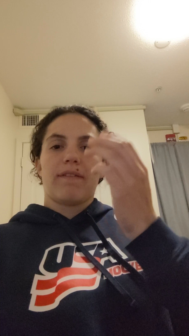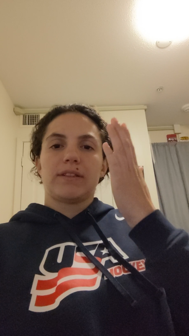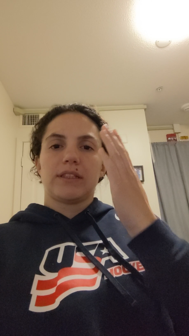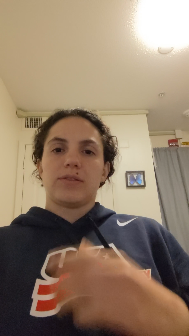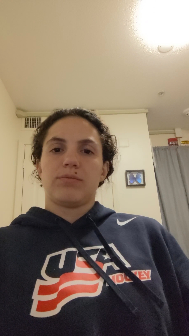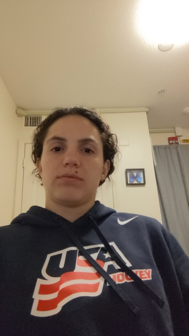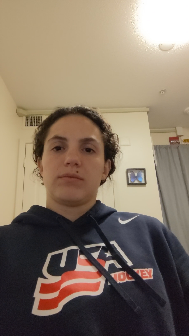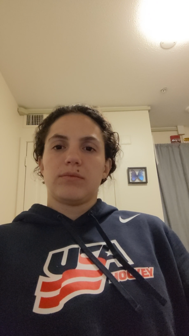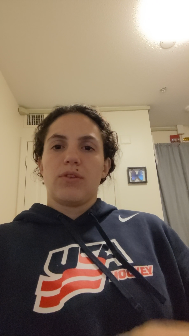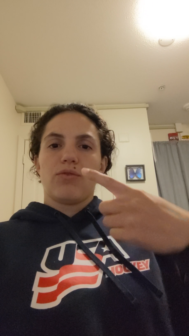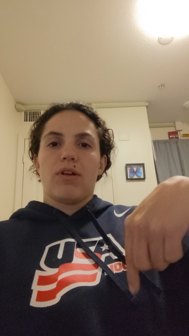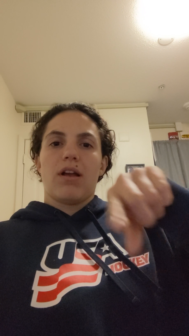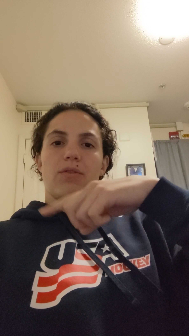around